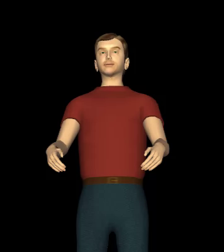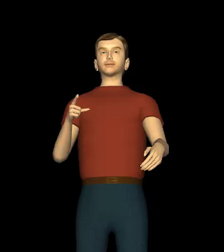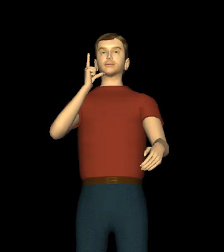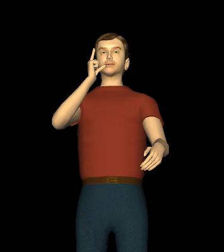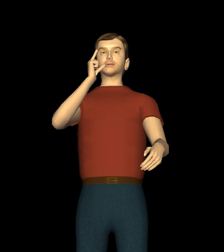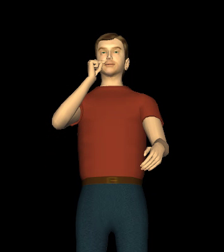أب